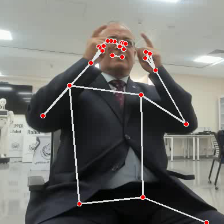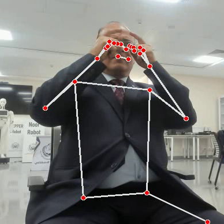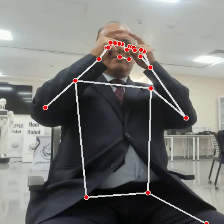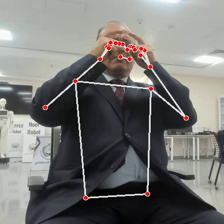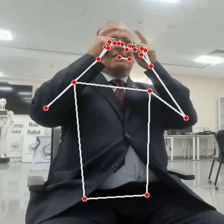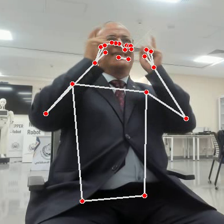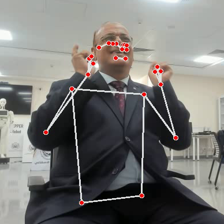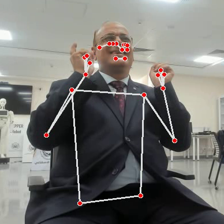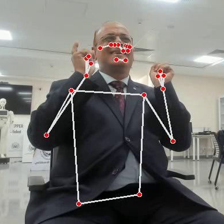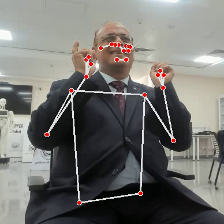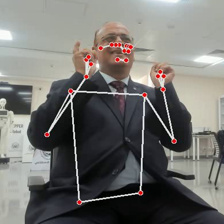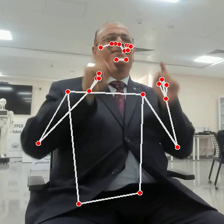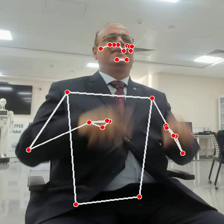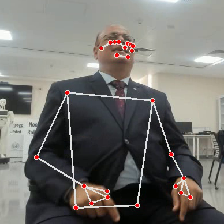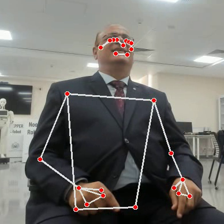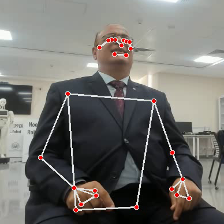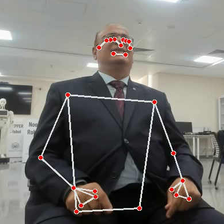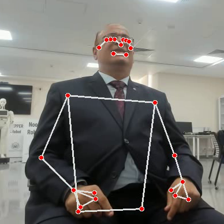efrdha